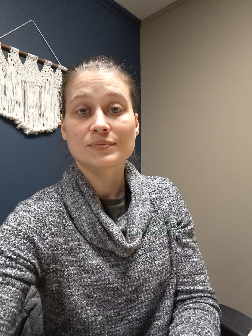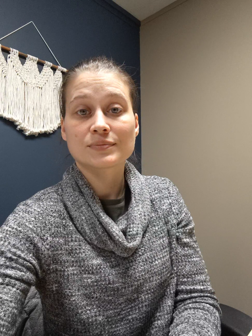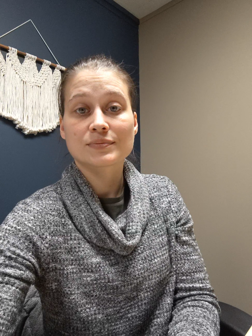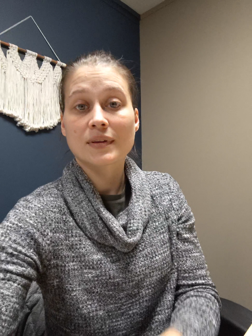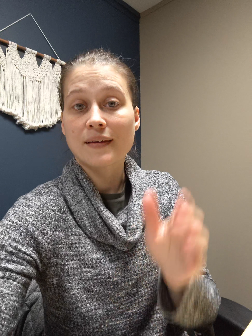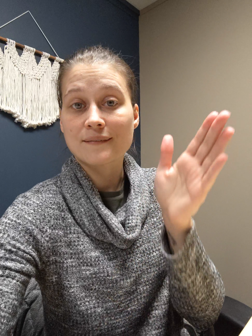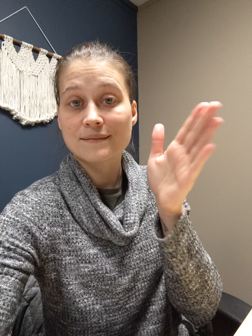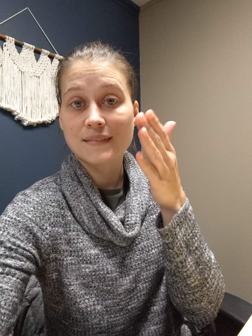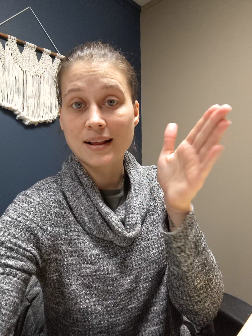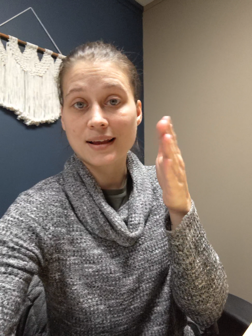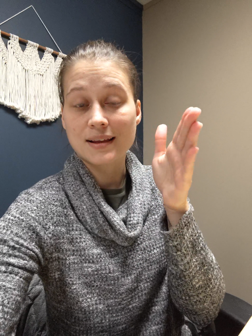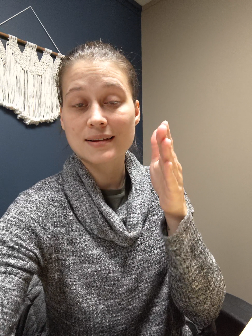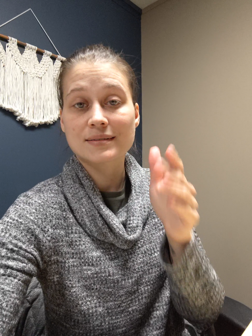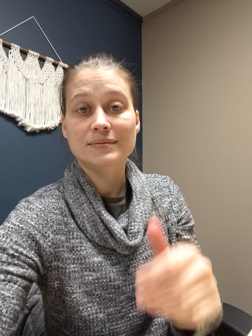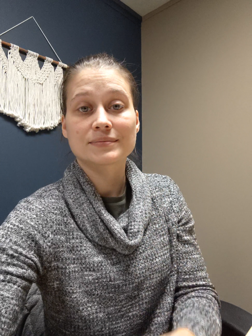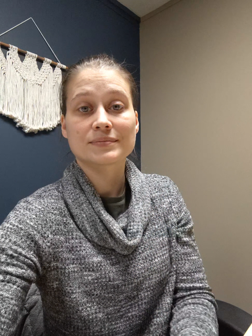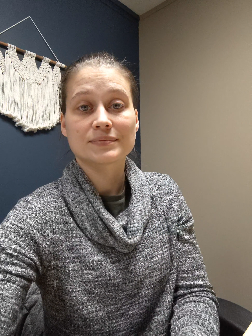flag